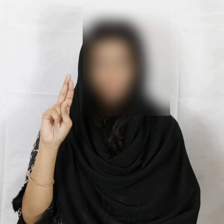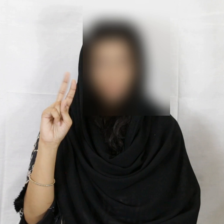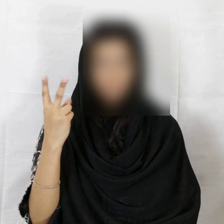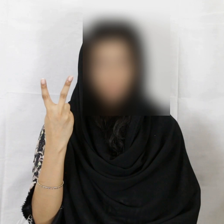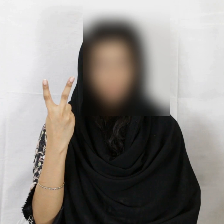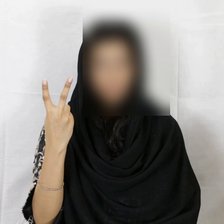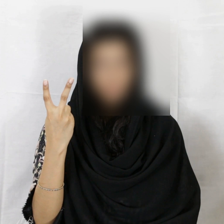ڑ